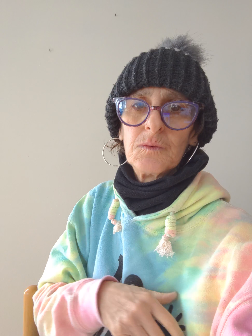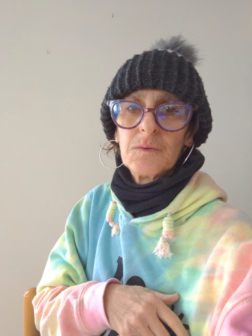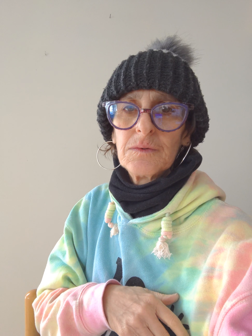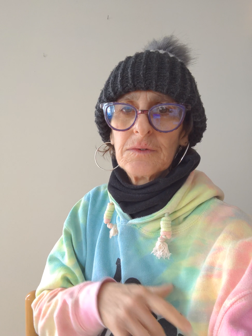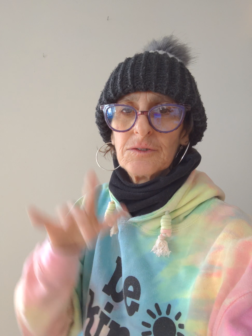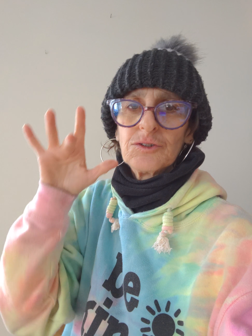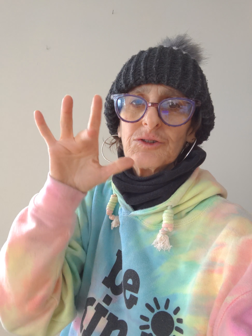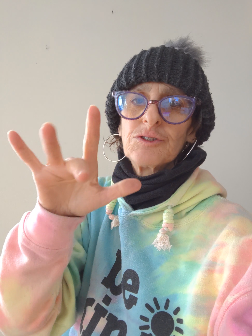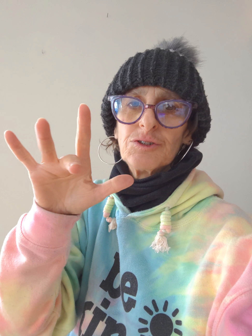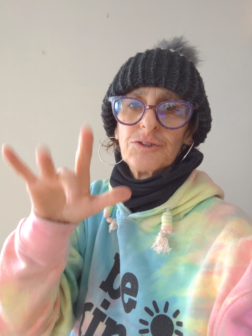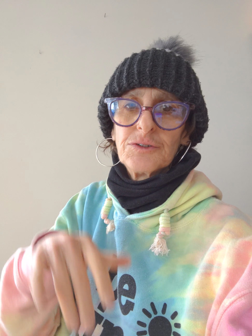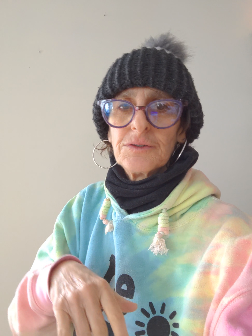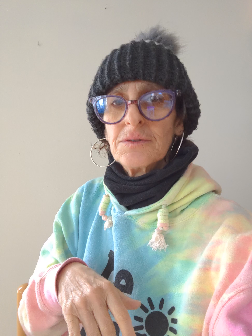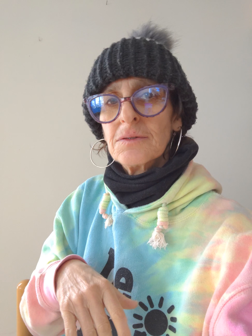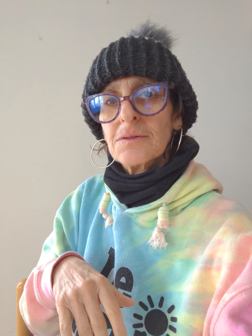touch